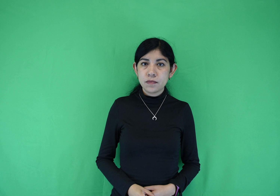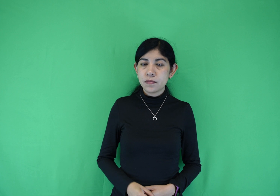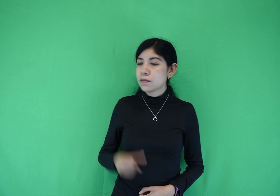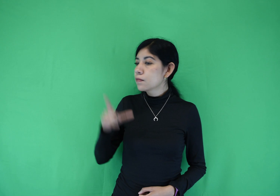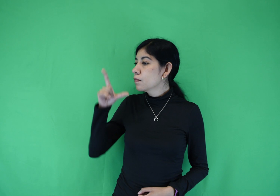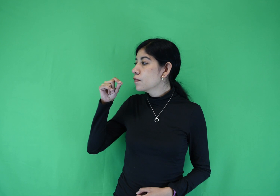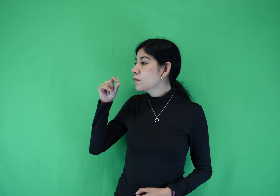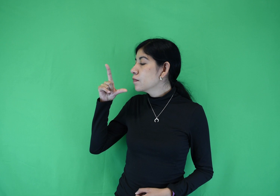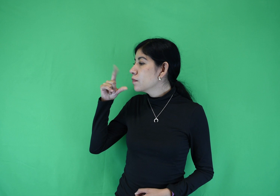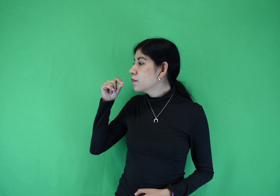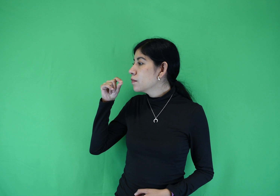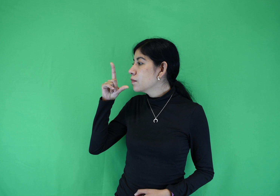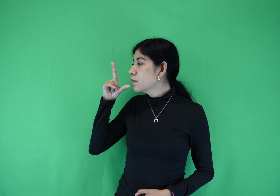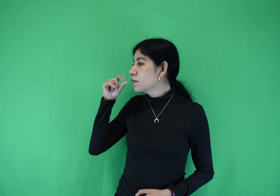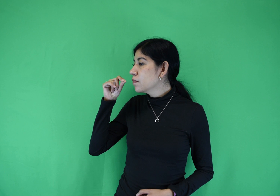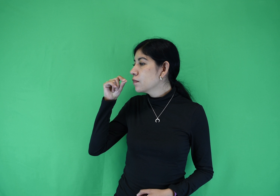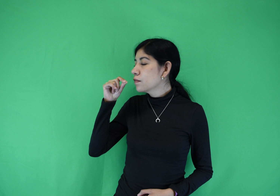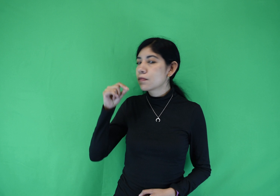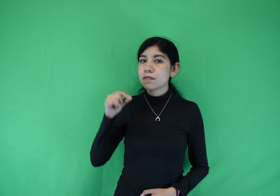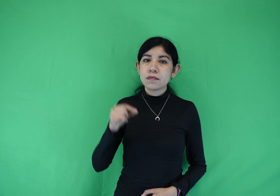policía